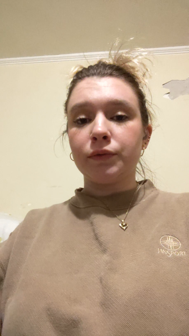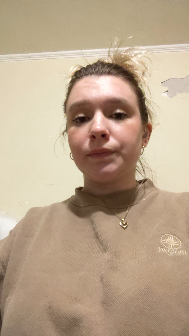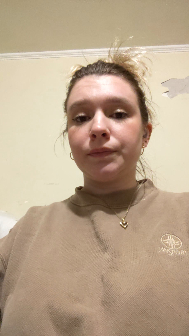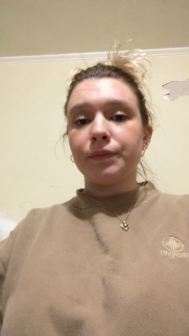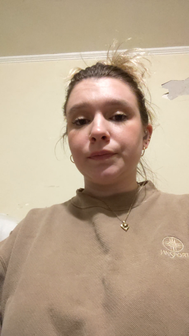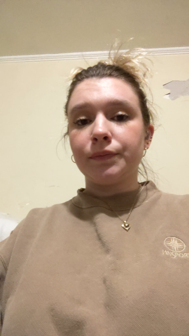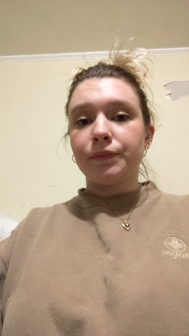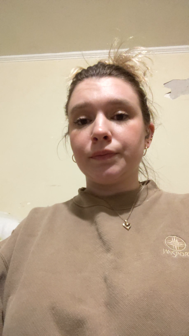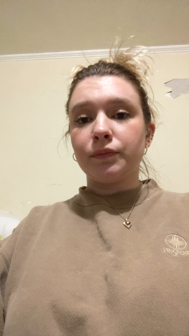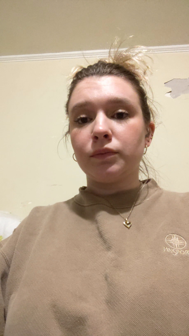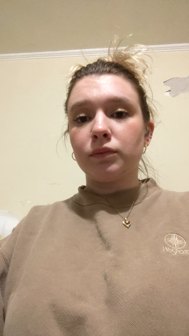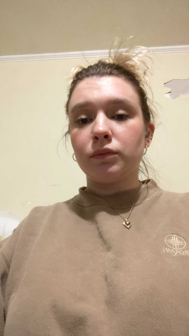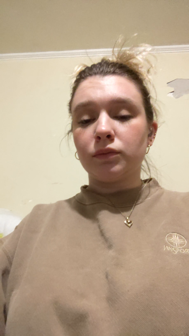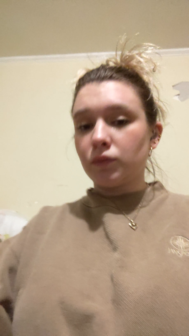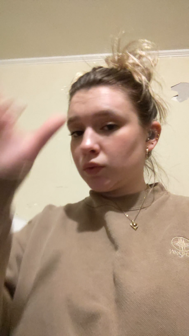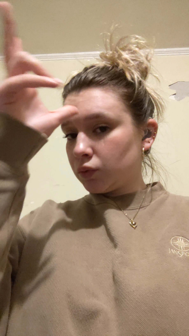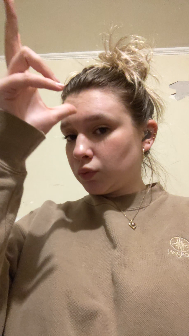rooster